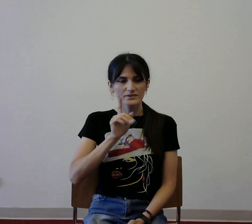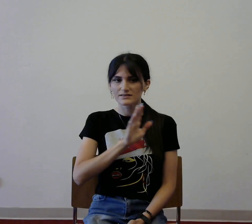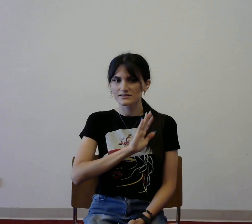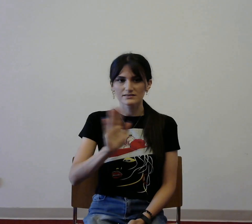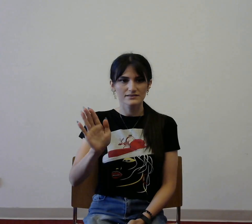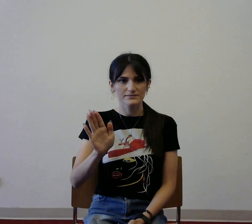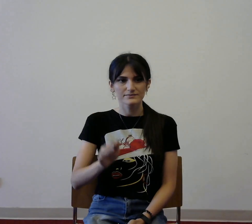deyil